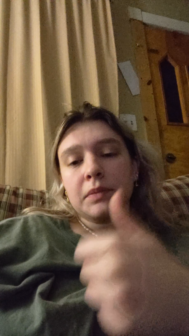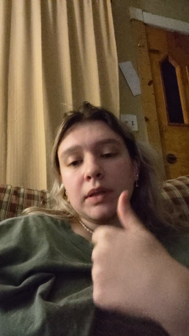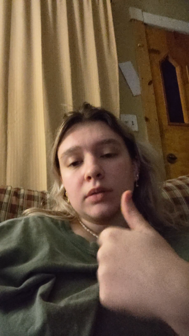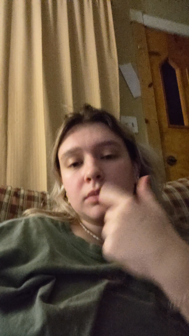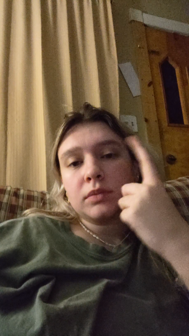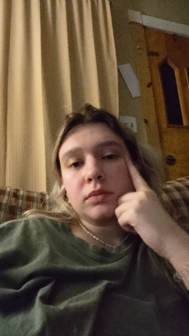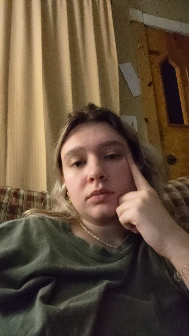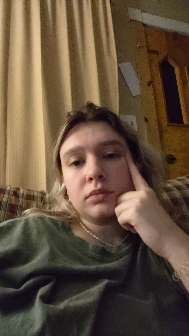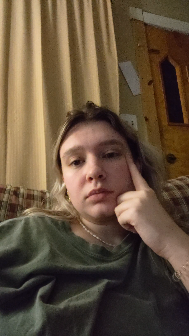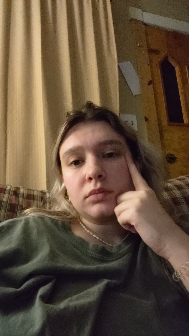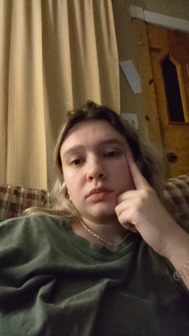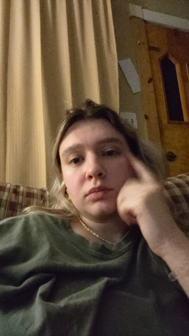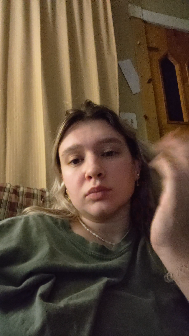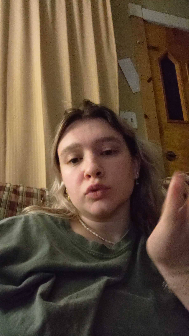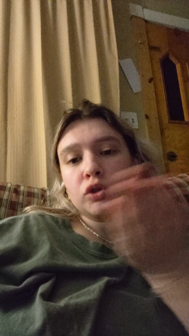bring